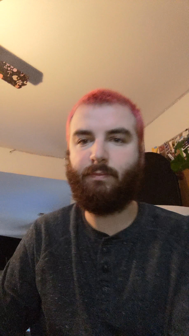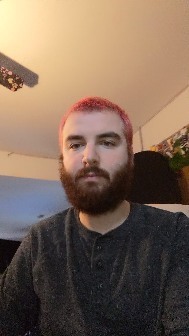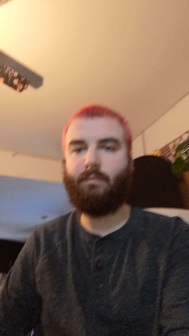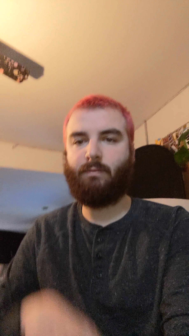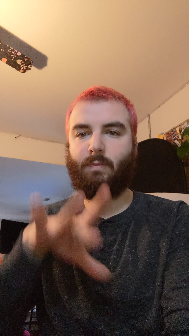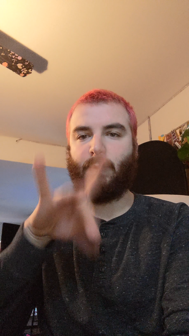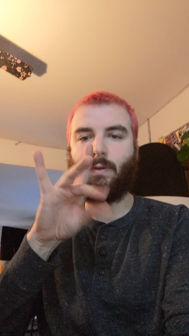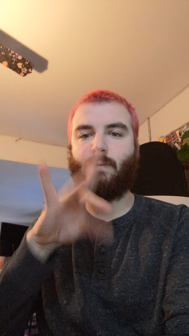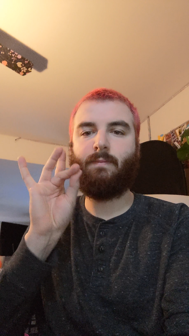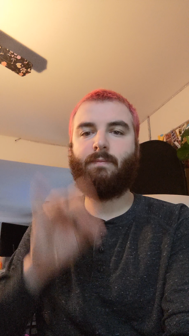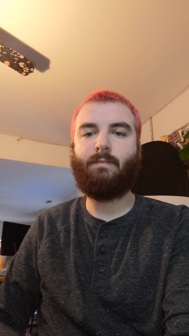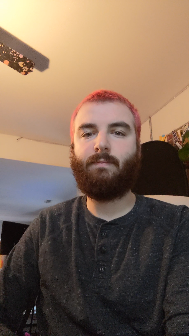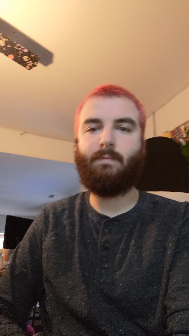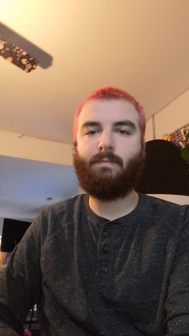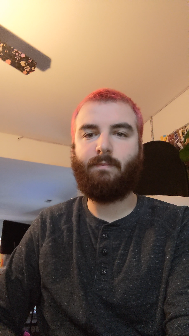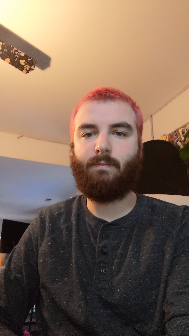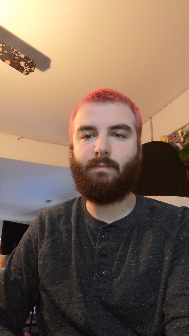choose